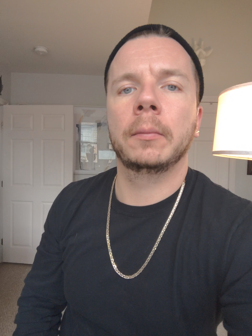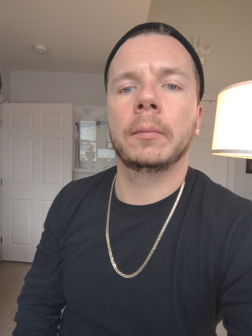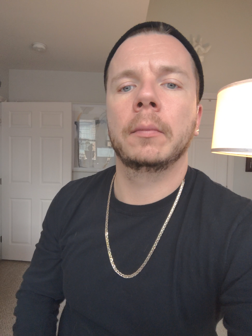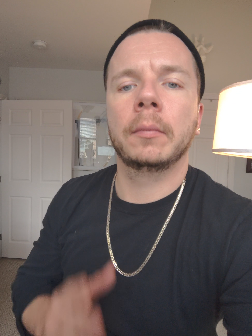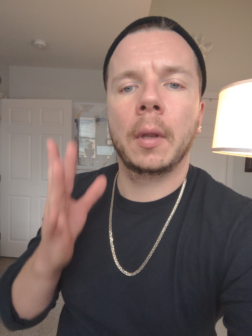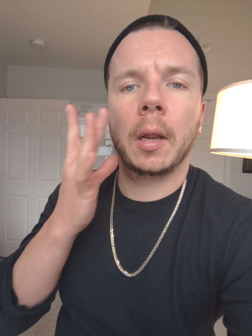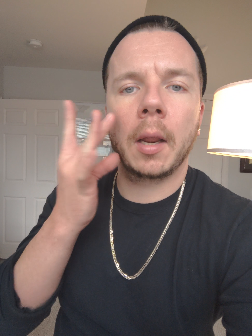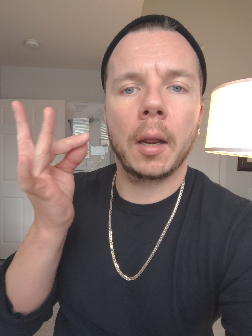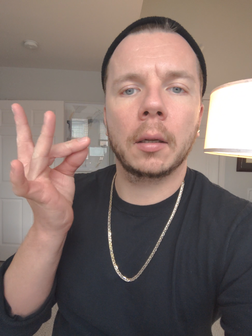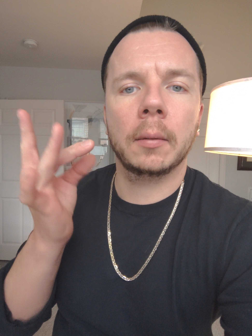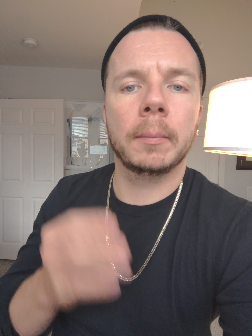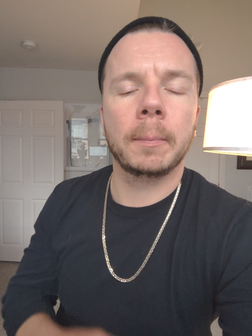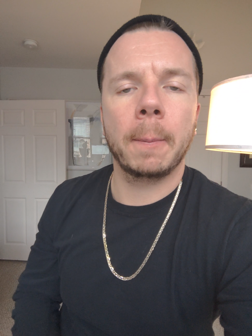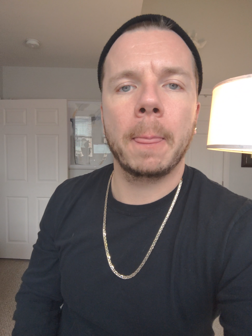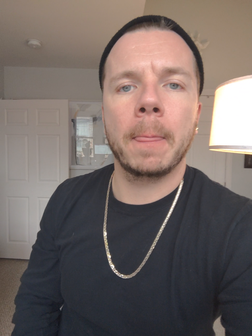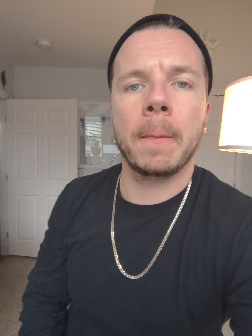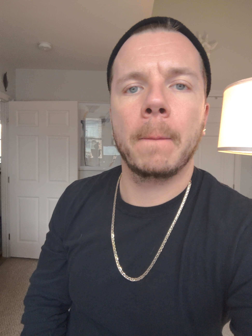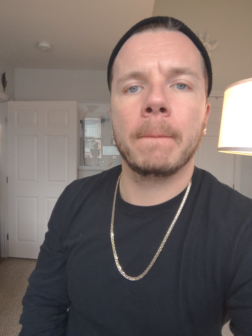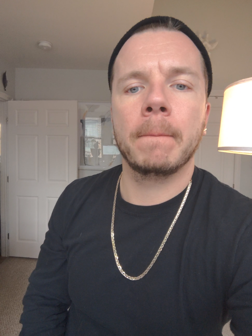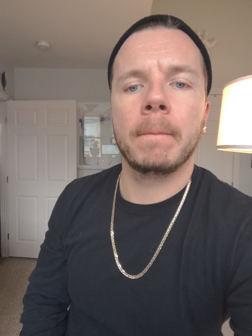cat